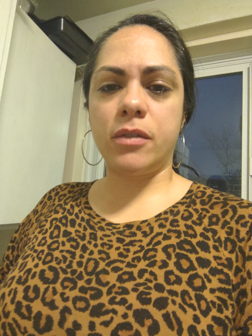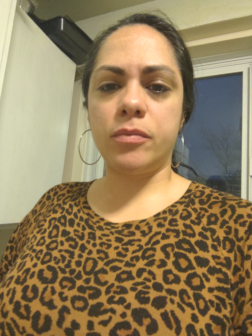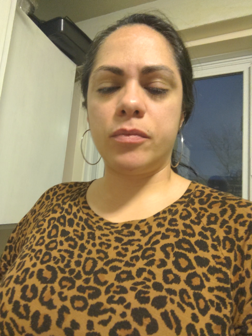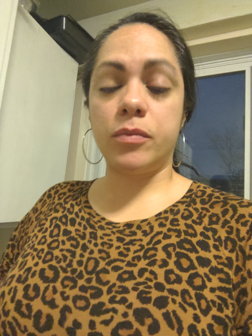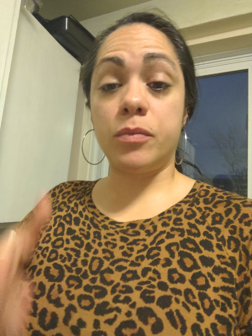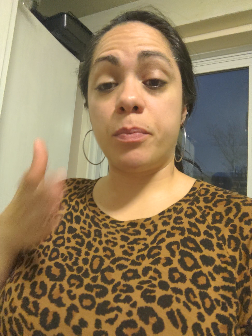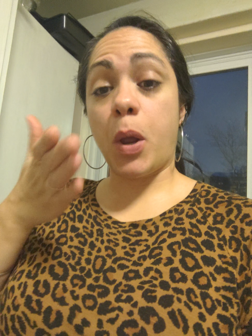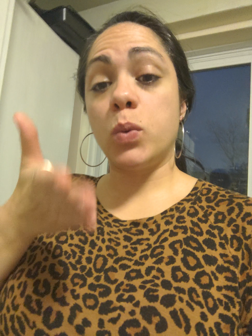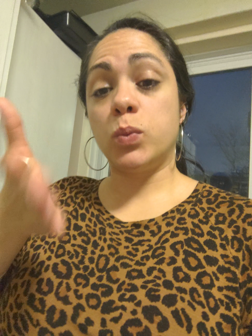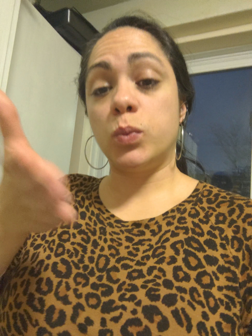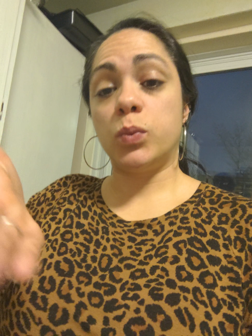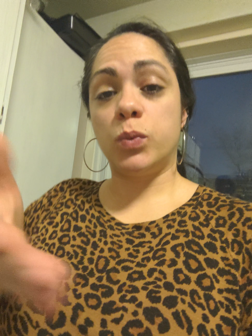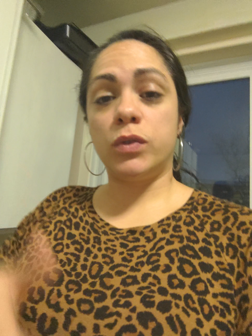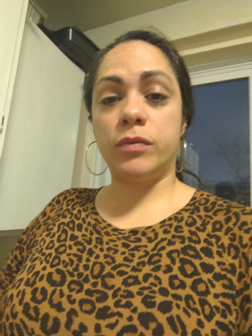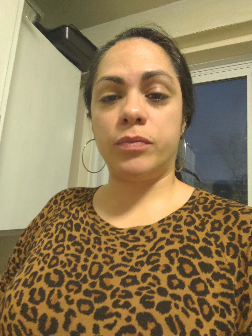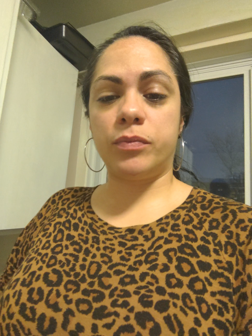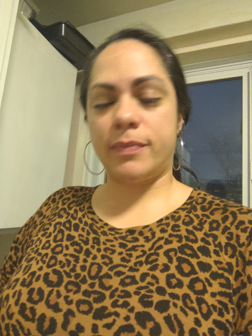boat